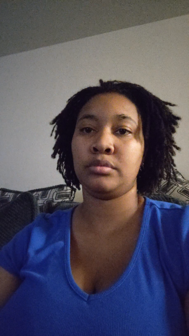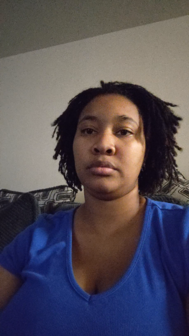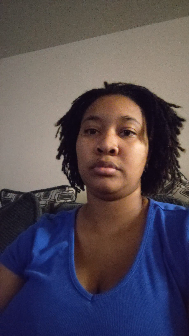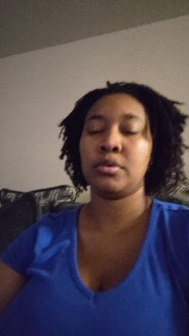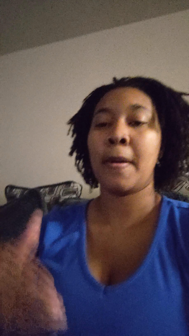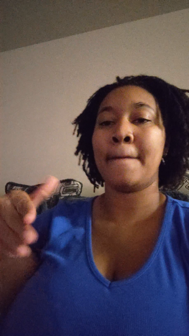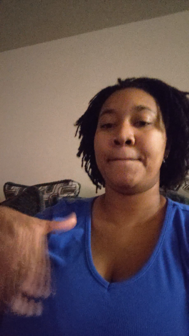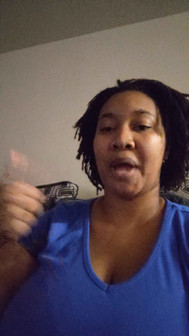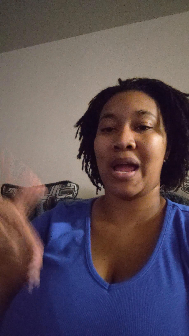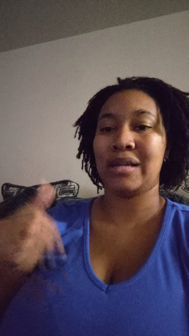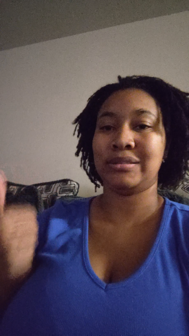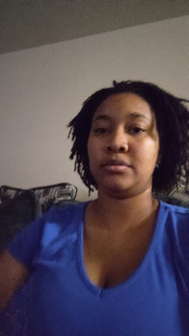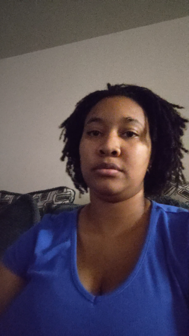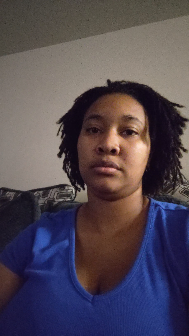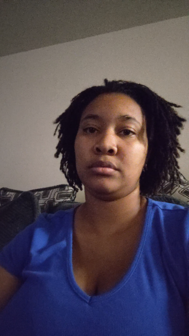pants